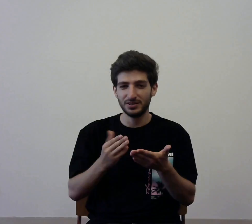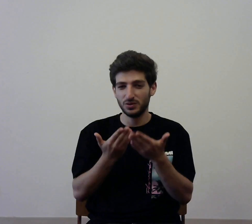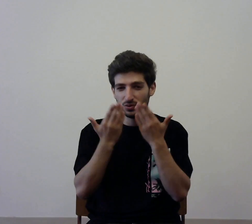oxumaq